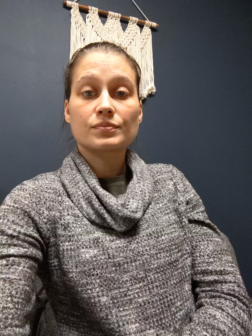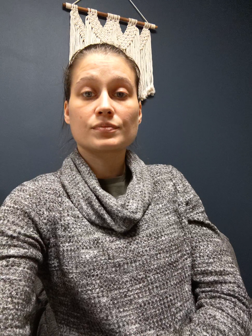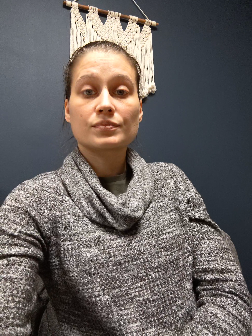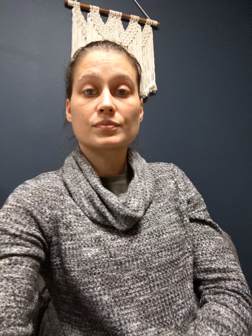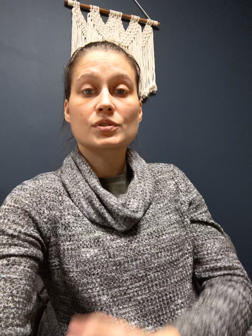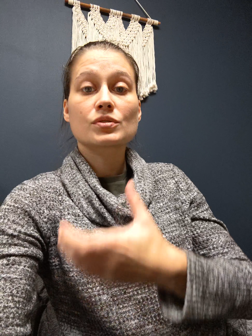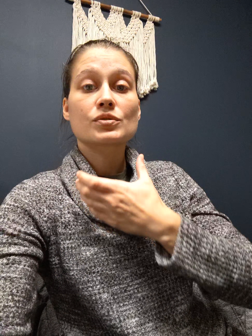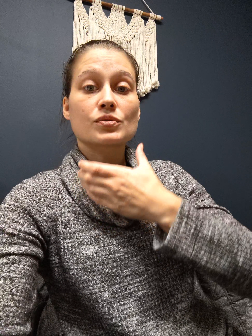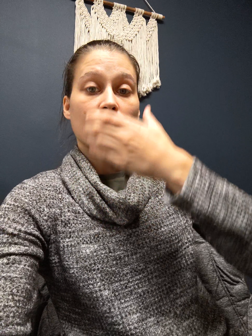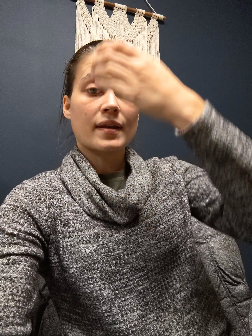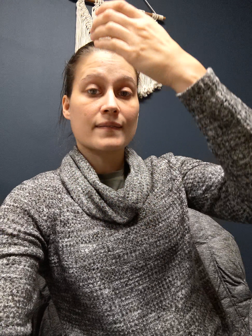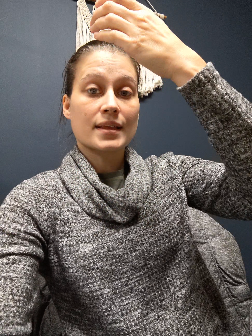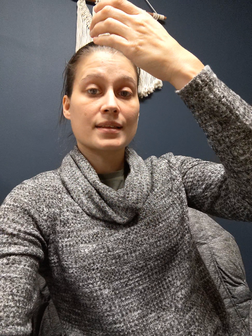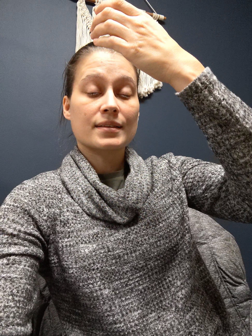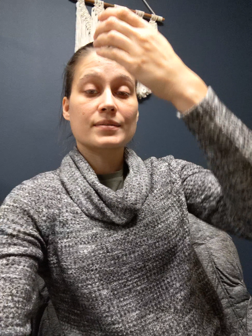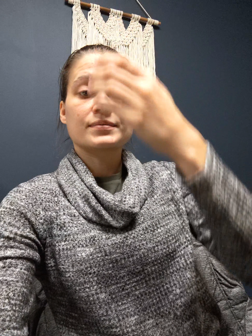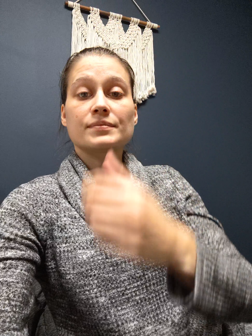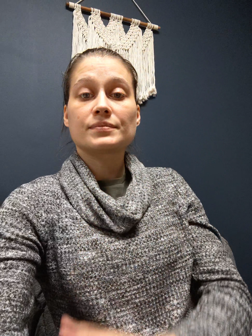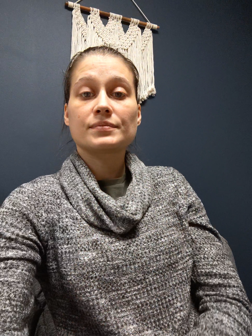giraffe